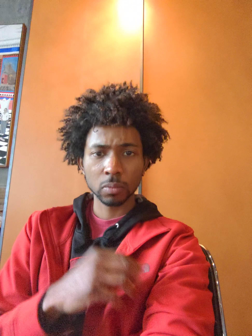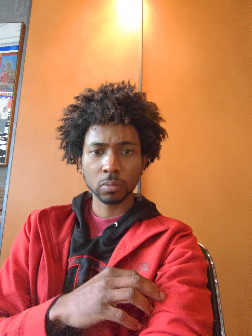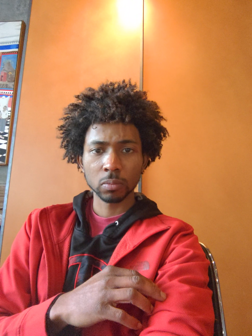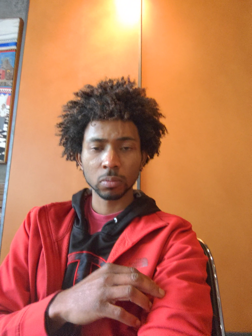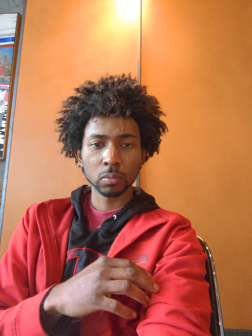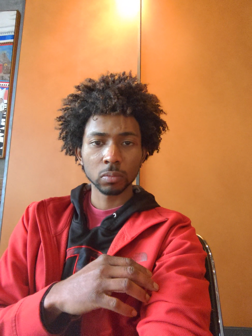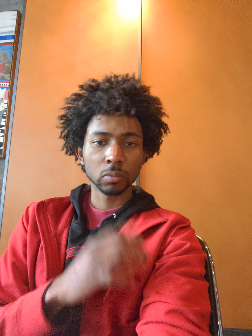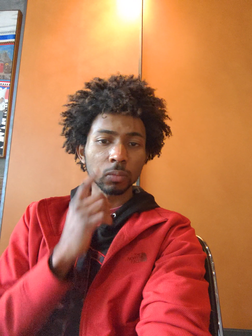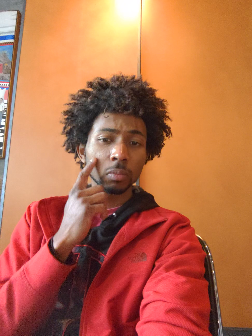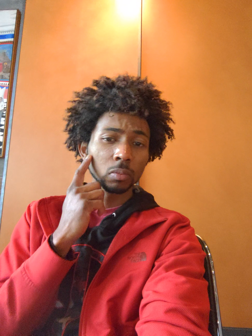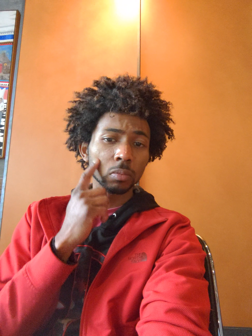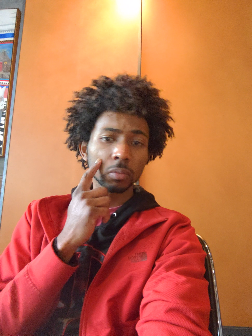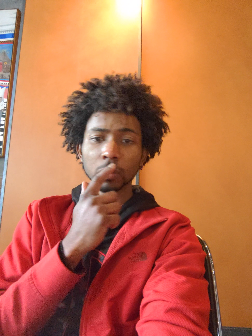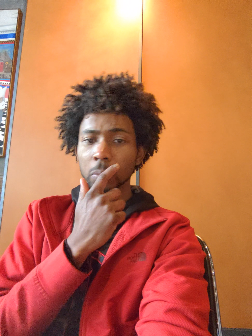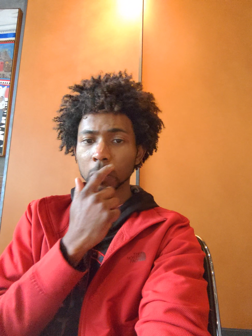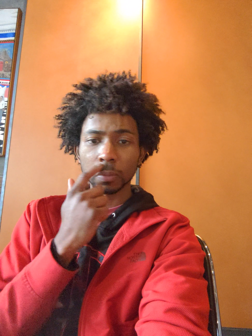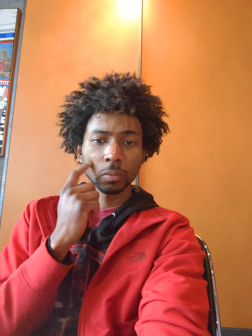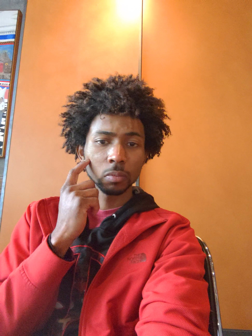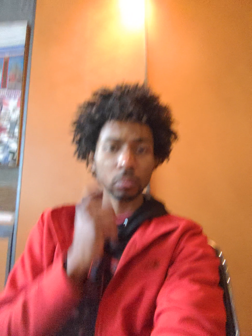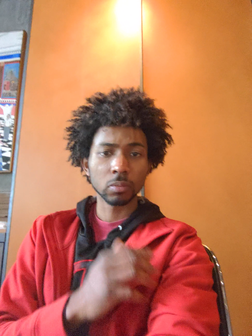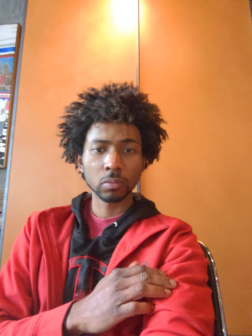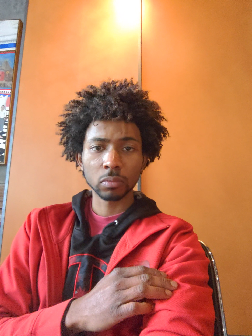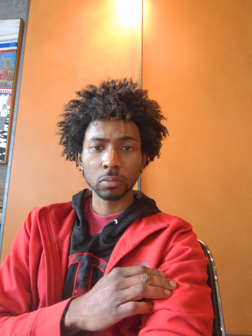cheek